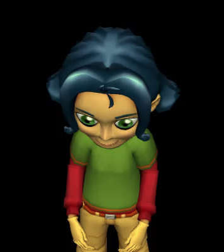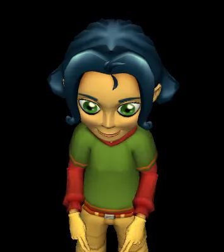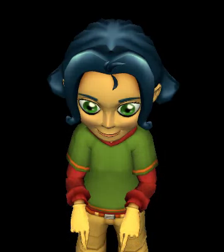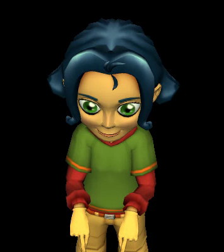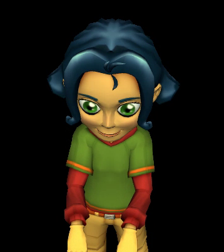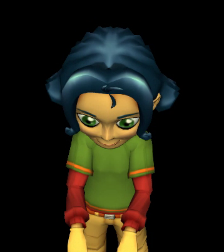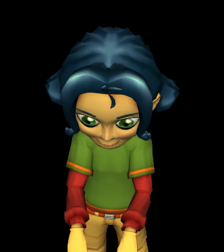طريق